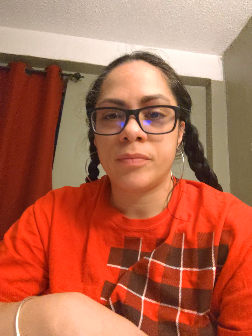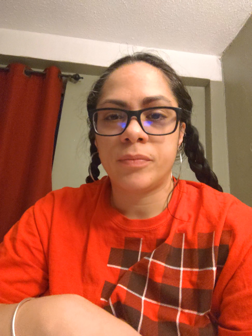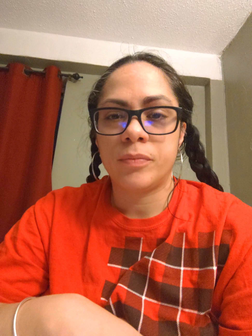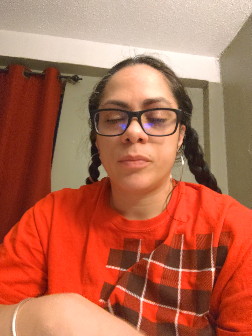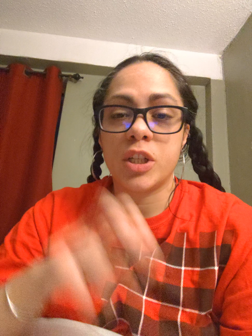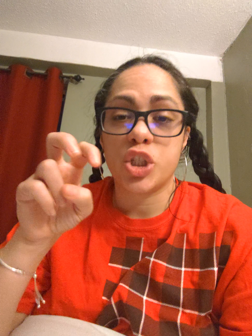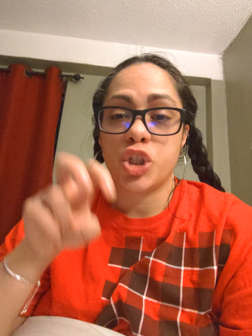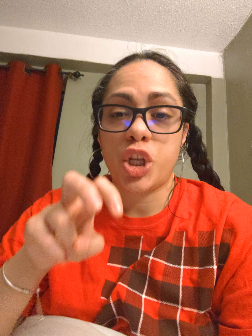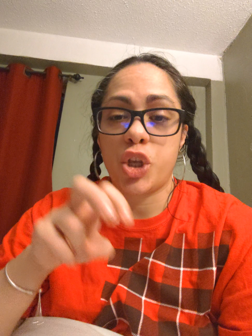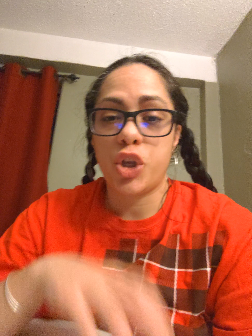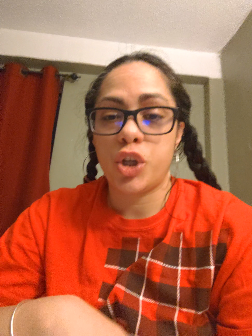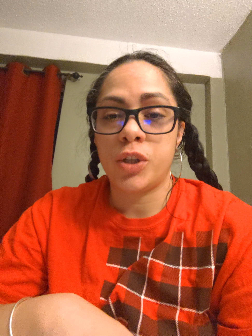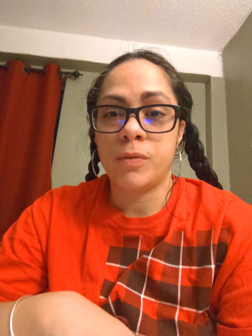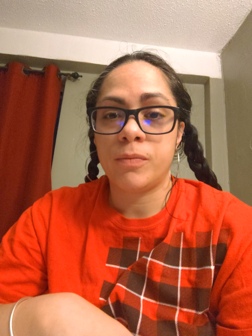chair